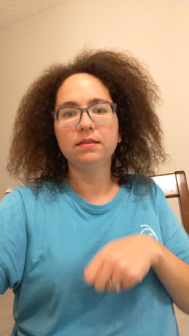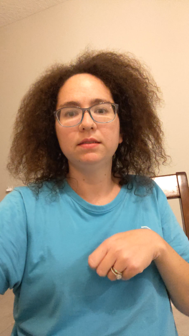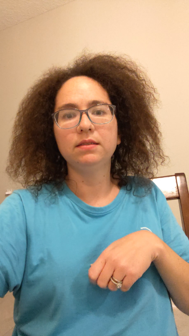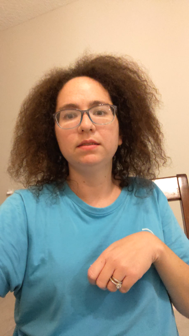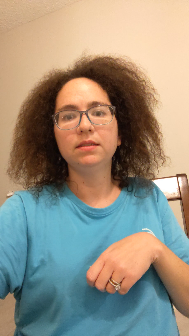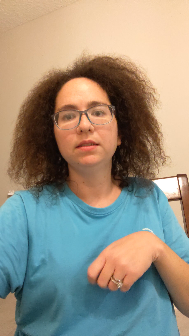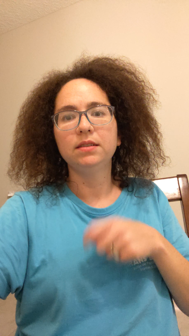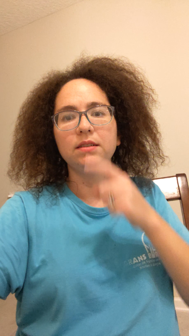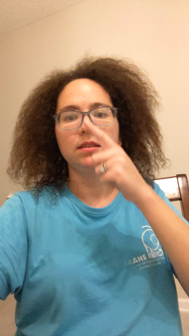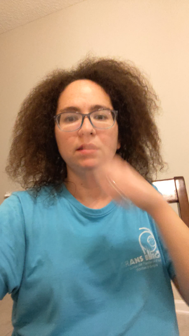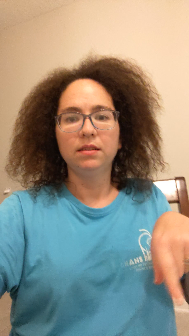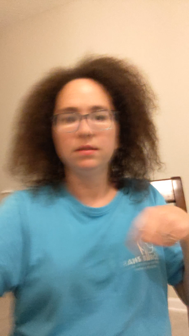cut